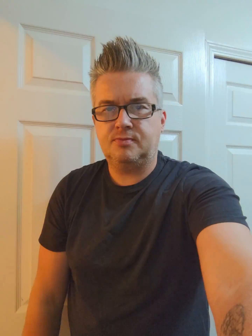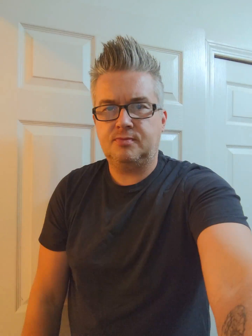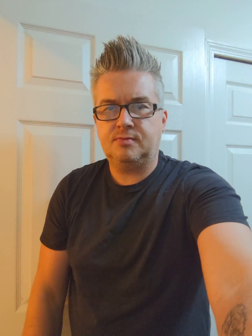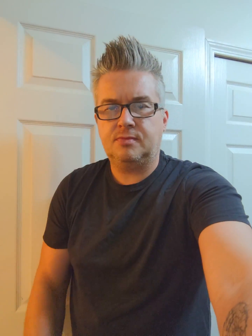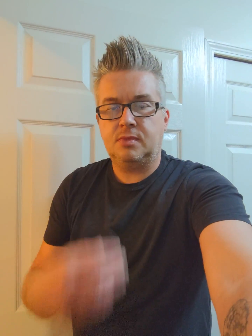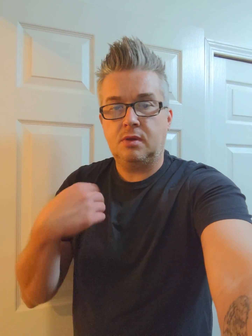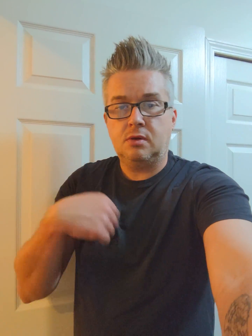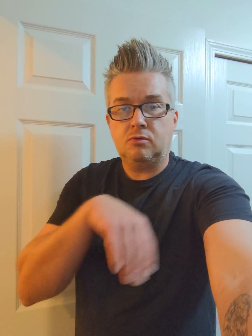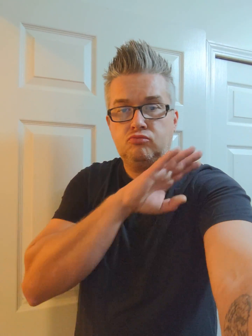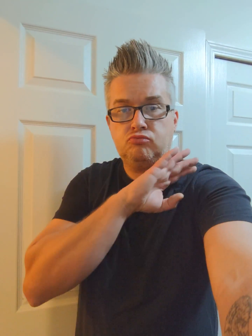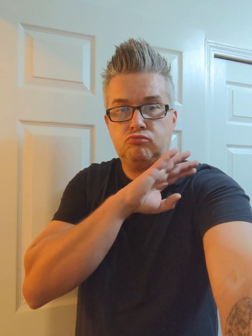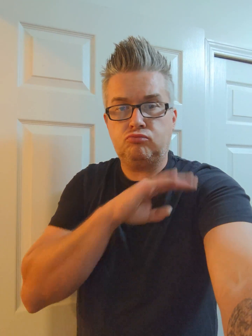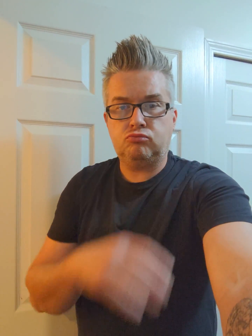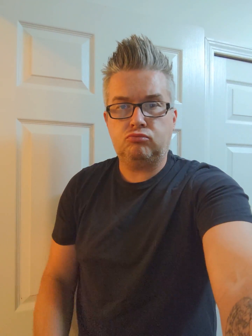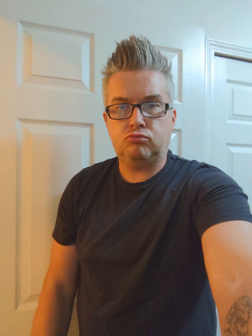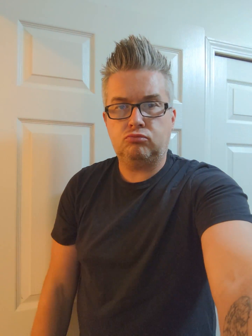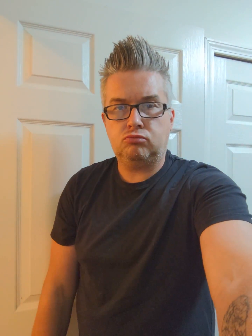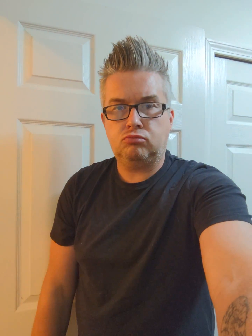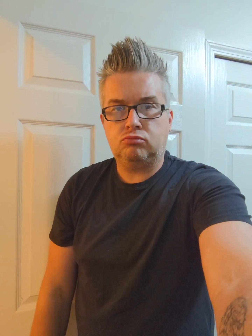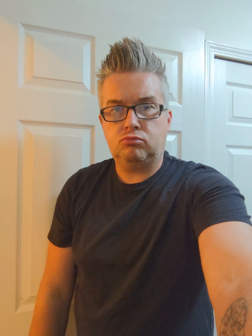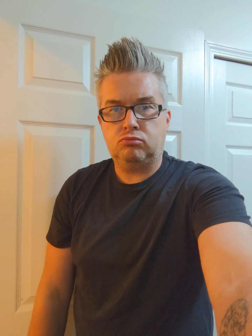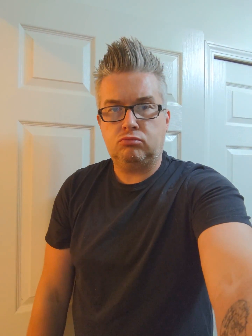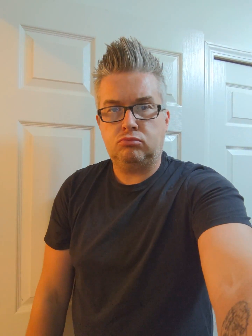scarf